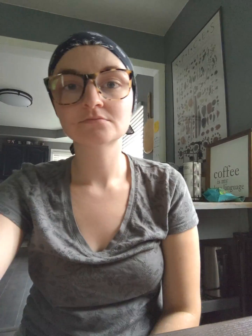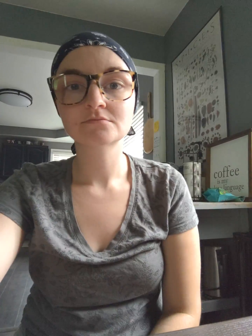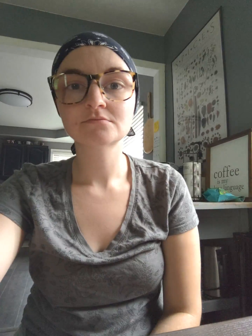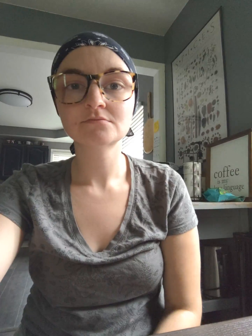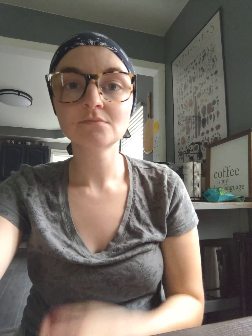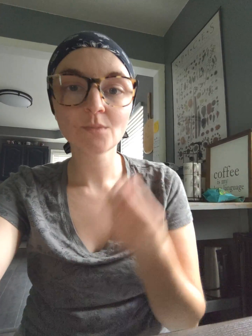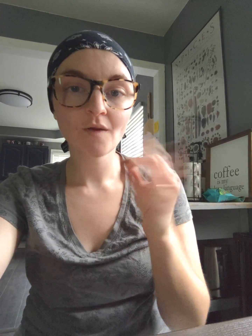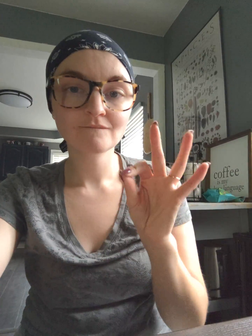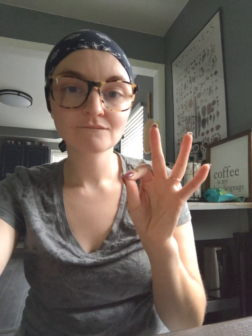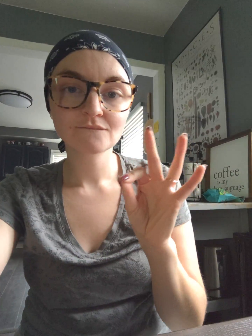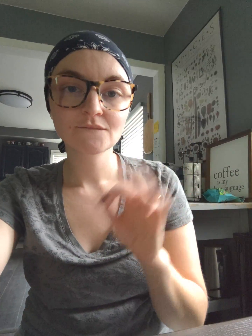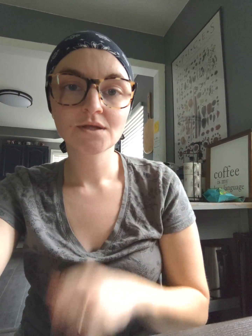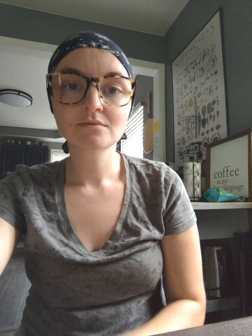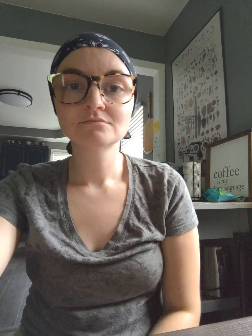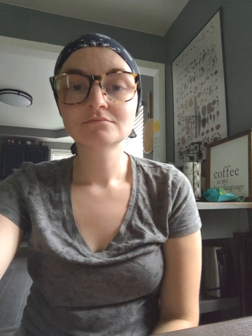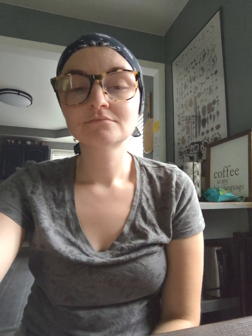of